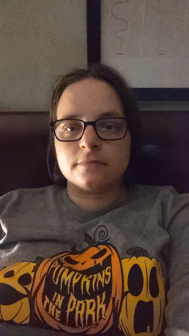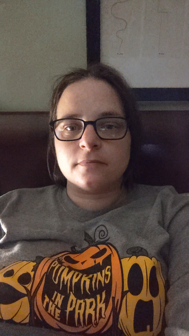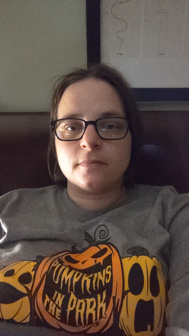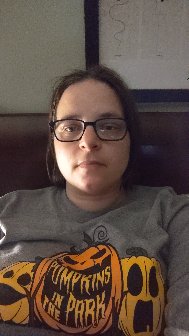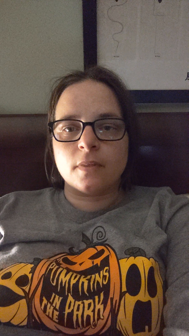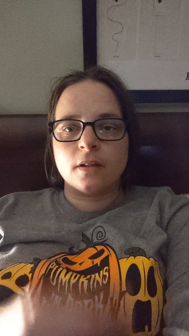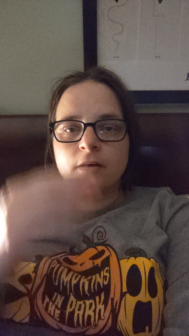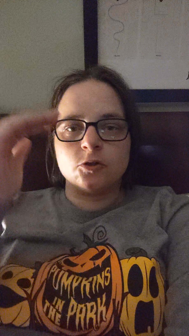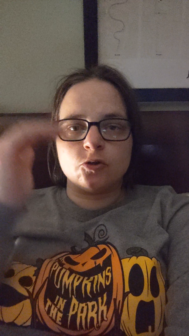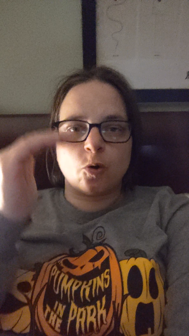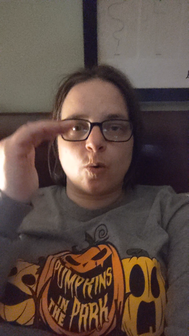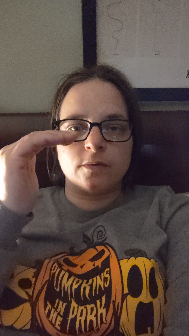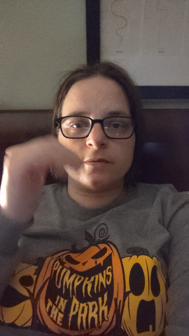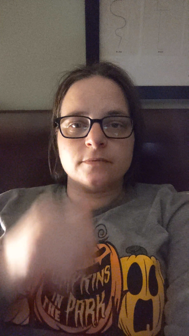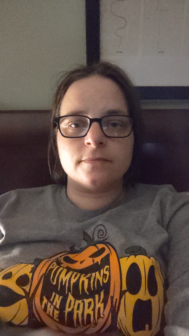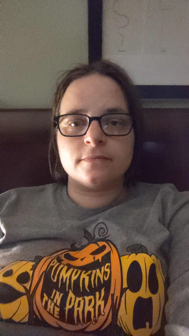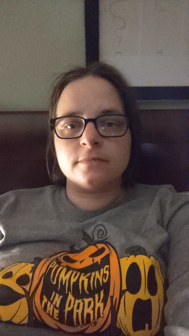short